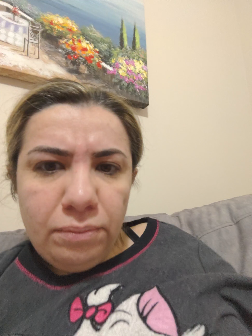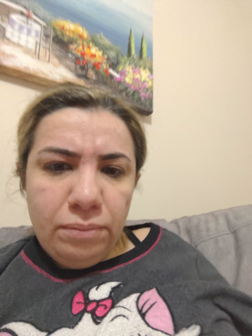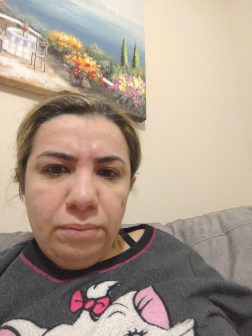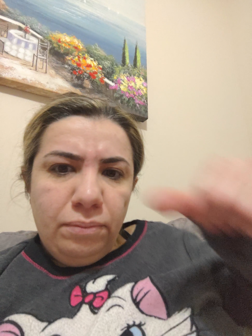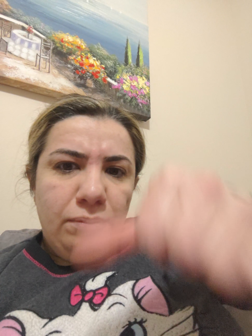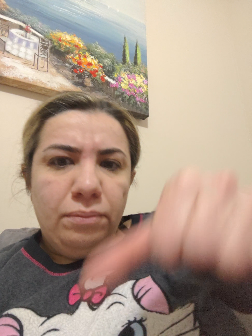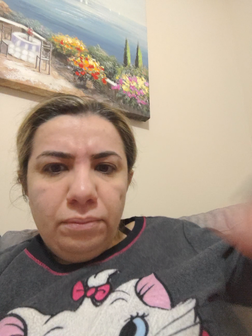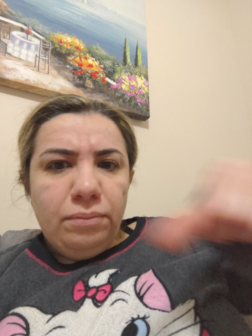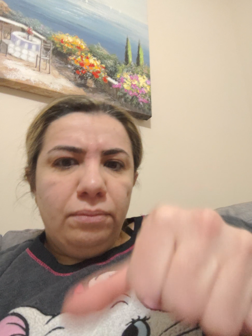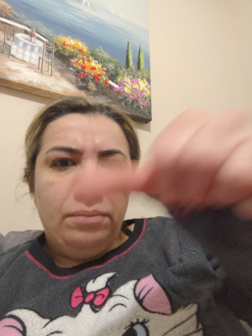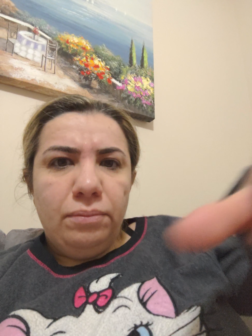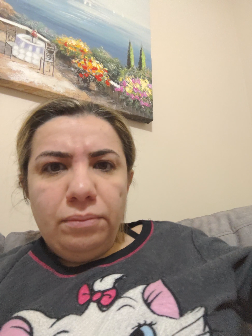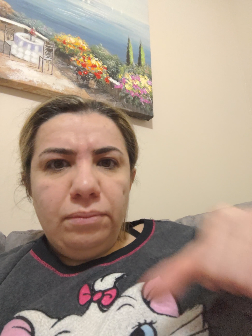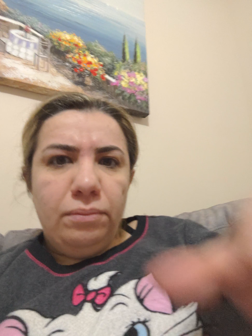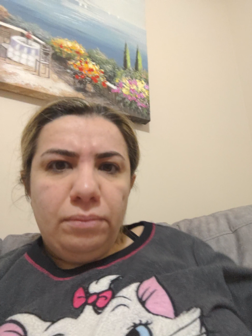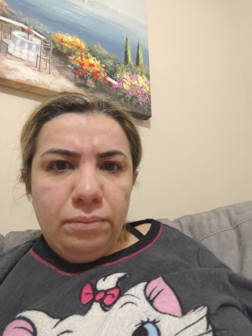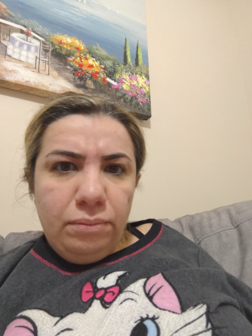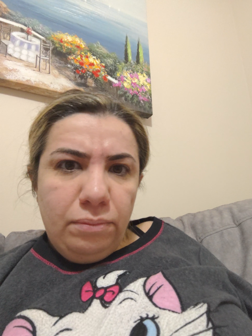puzzle